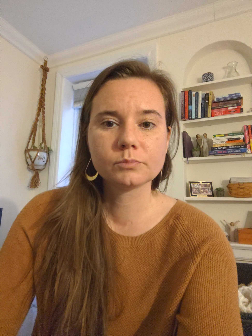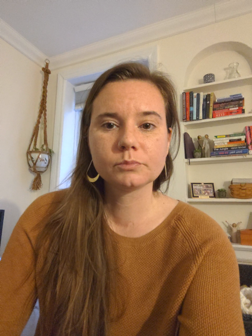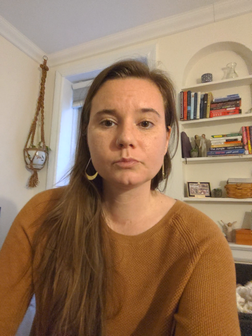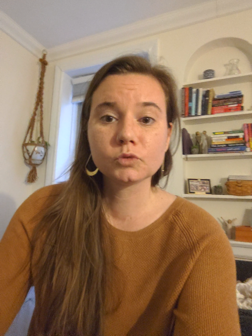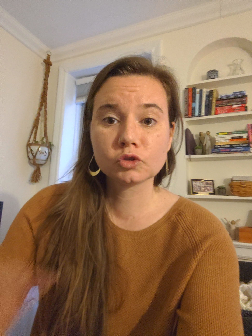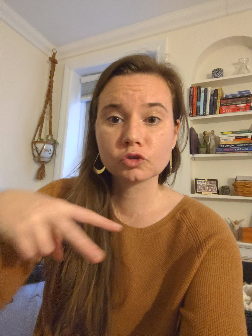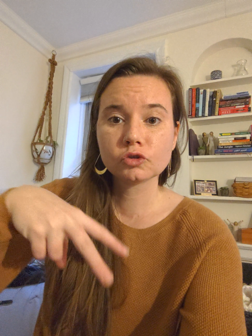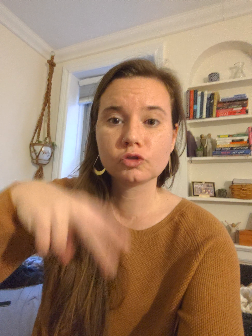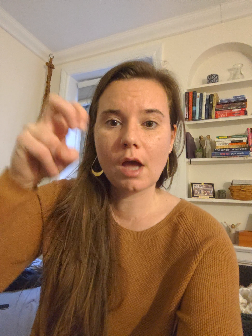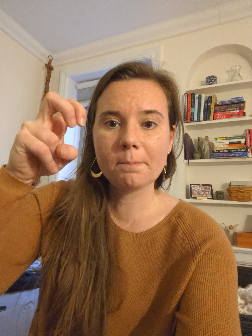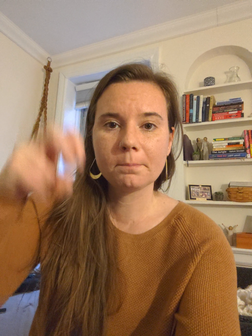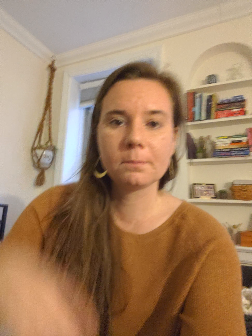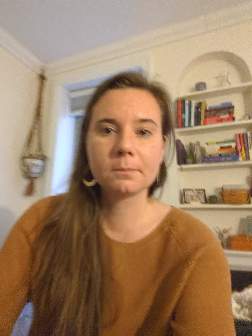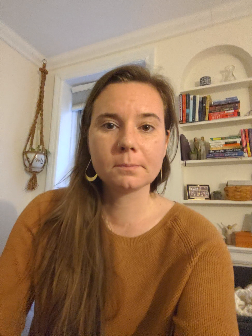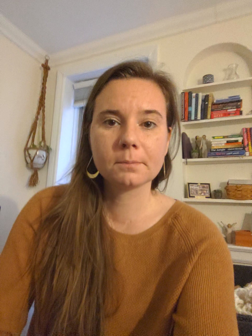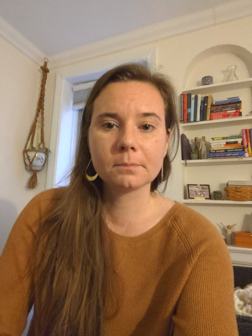jump